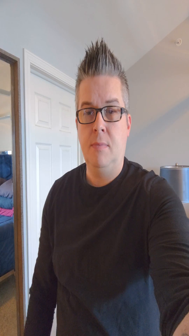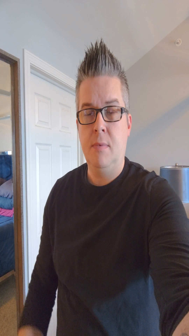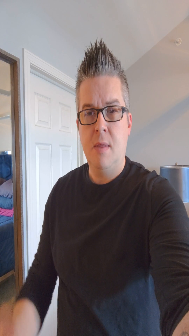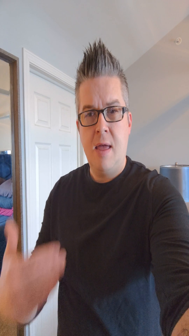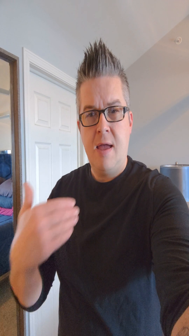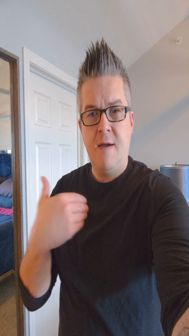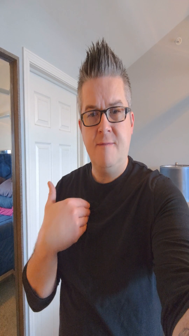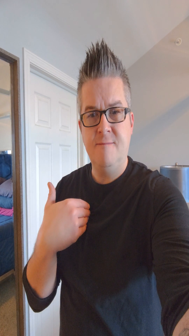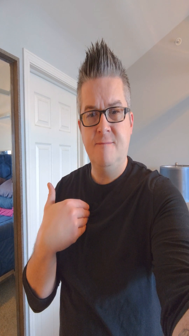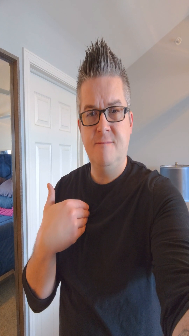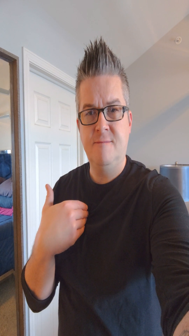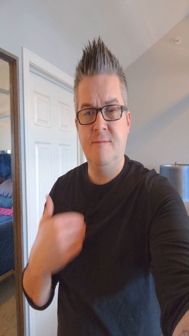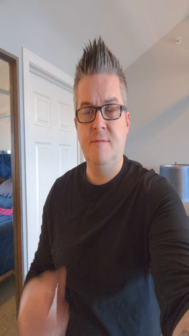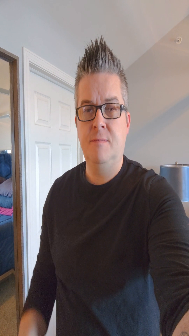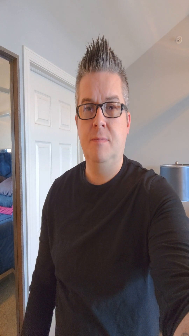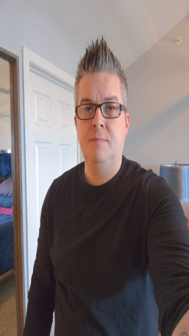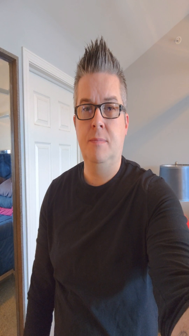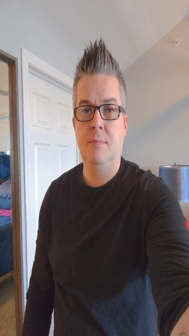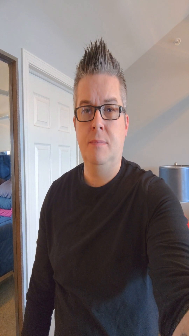have